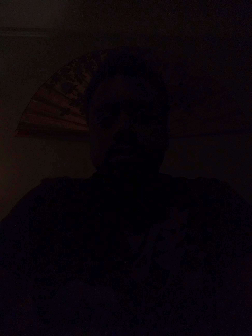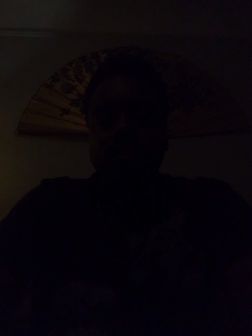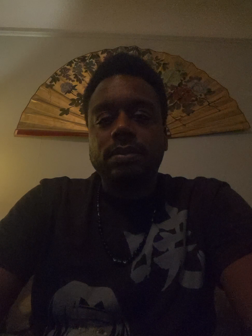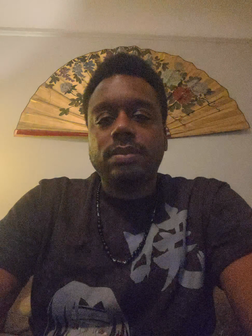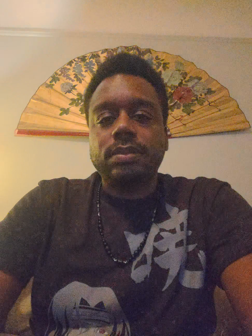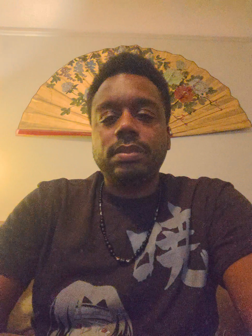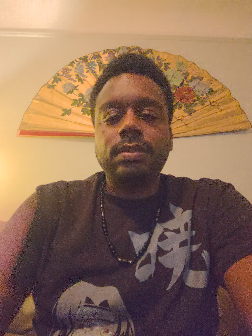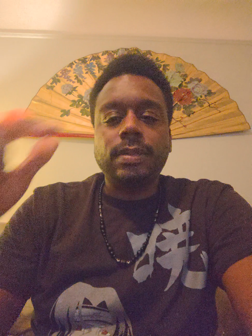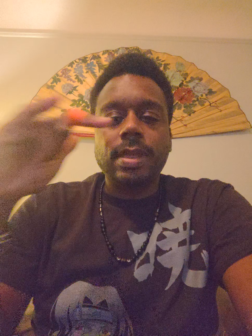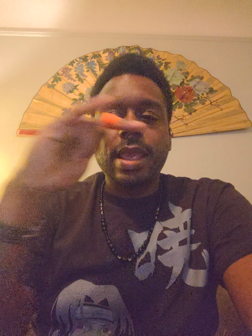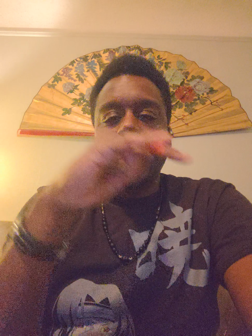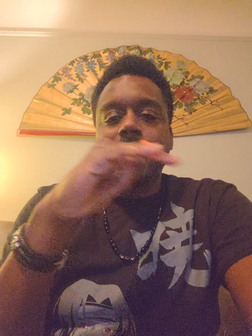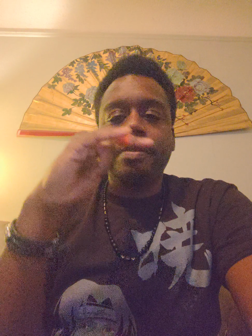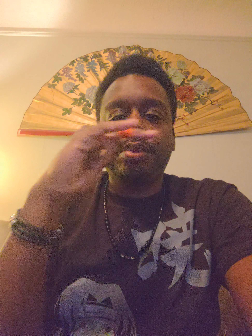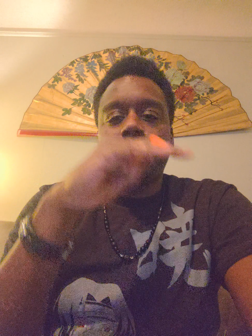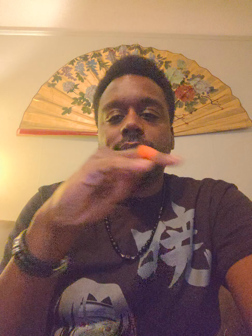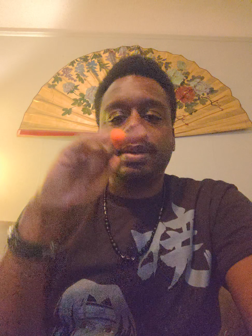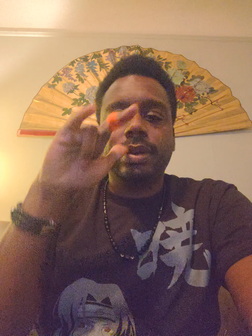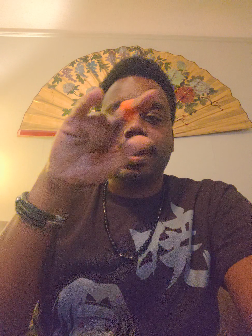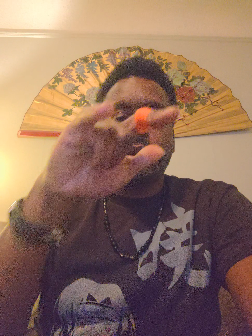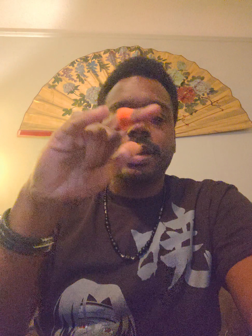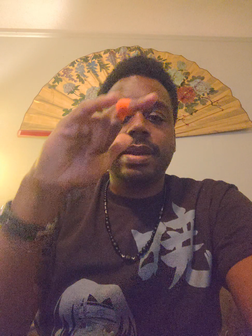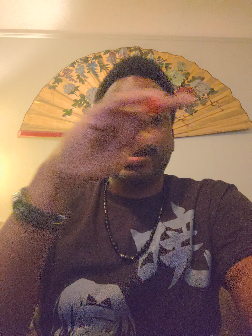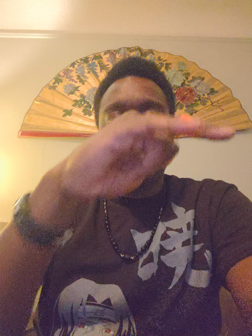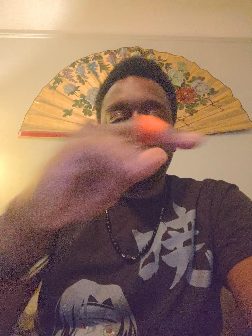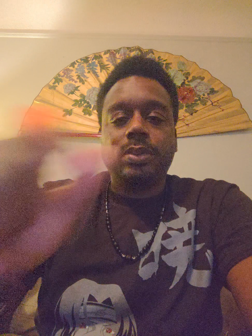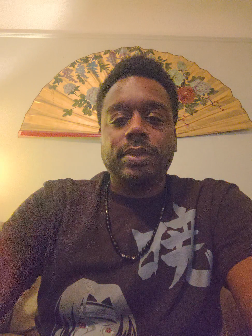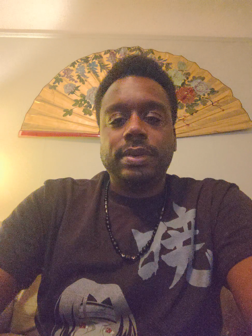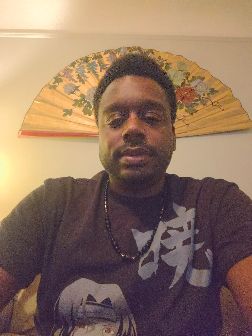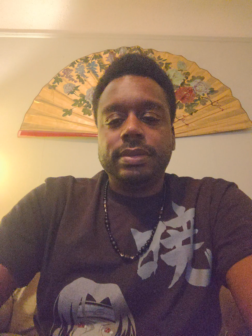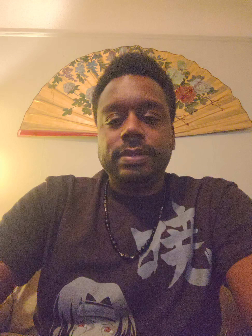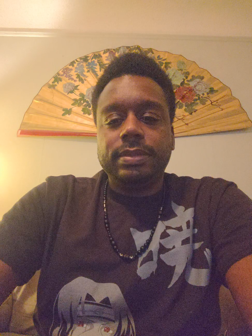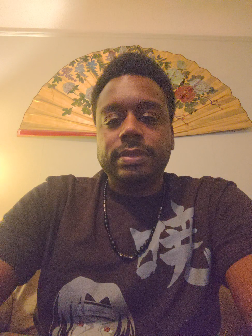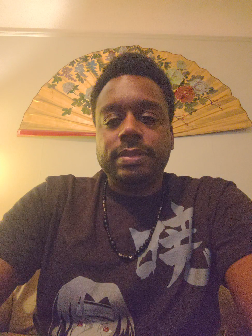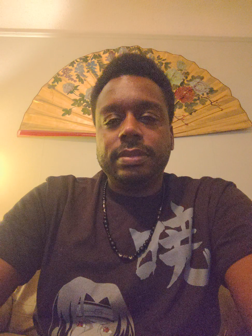airplane